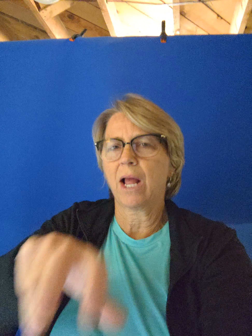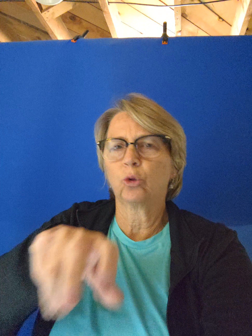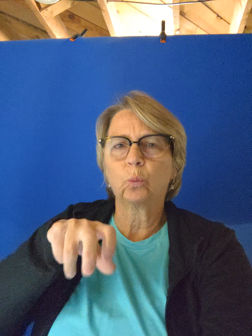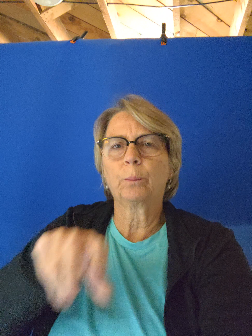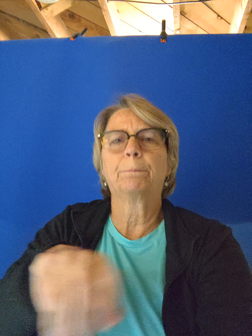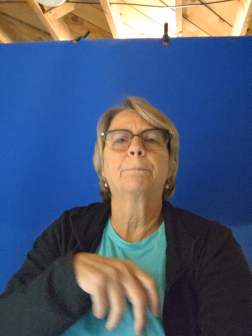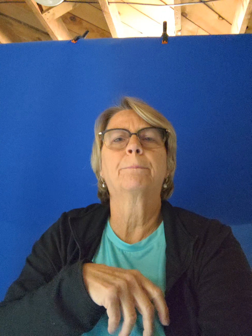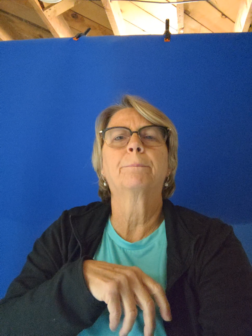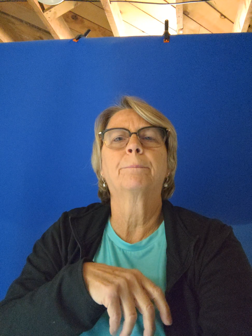vacuum